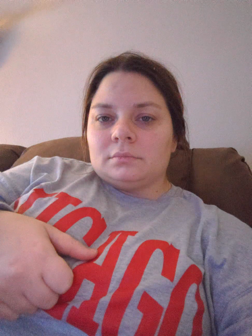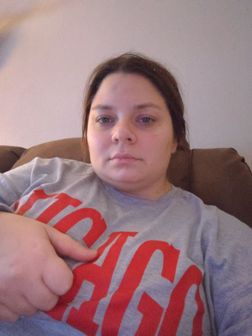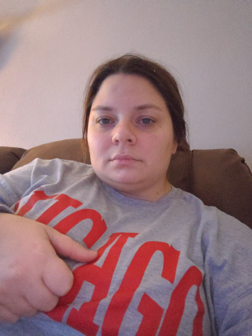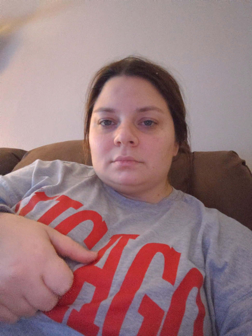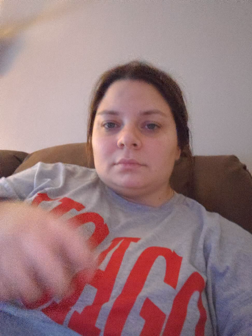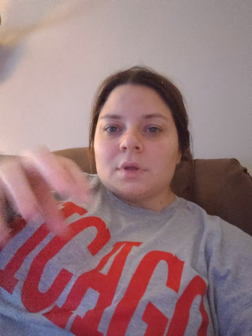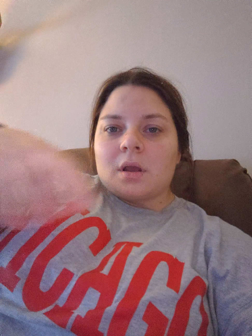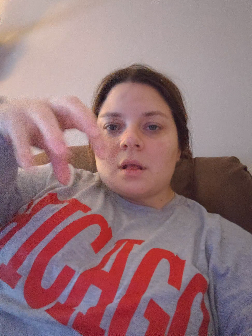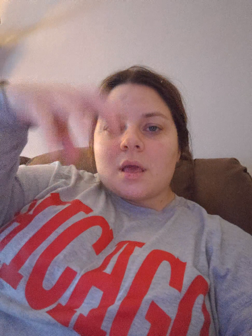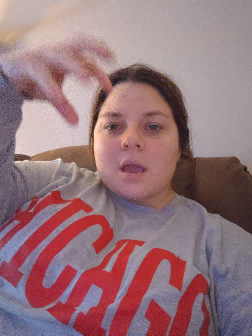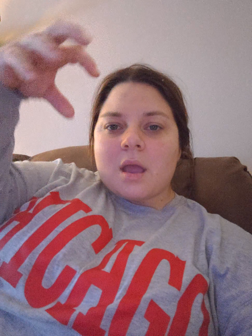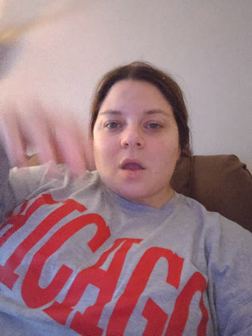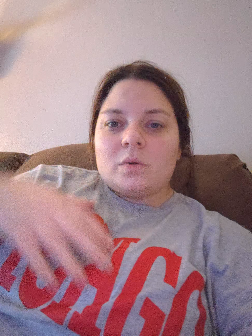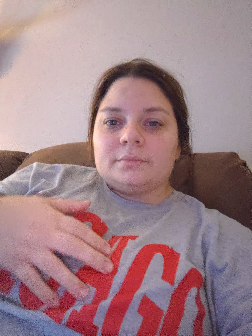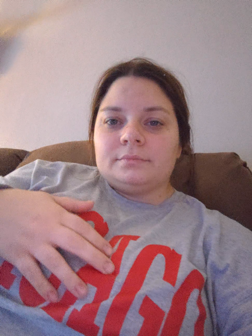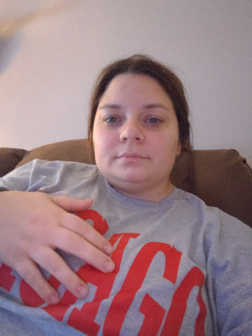cloud